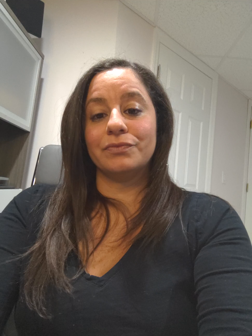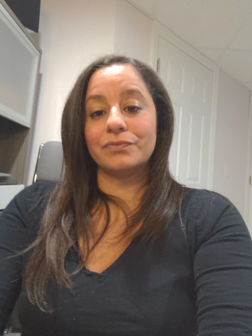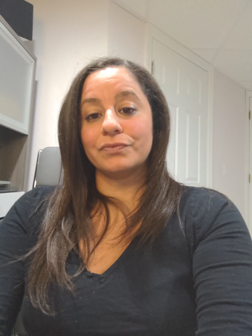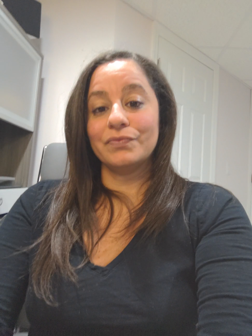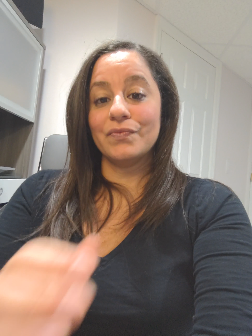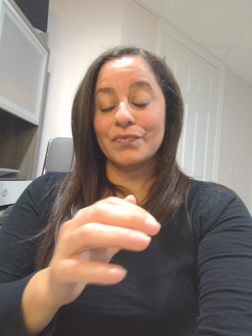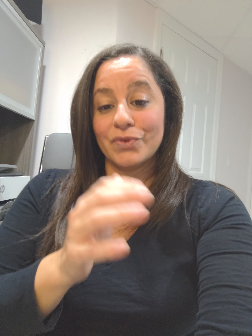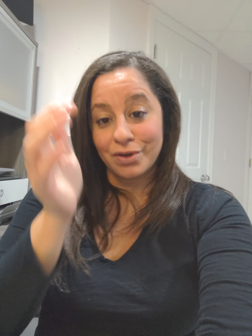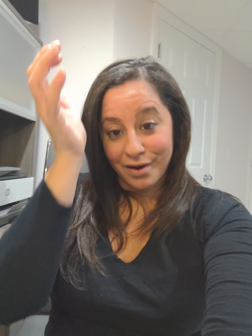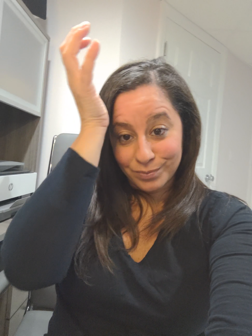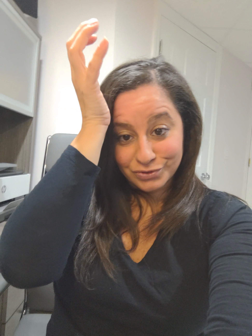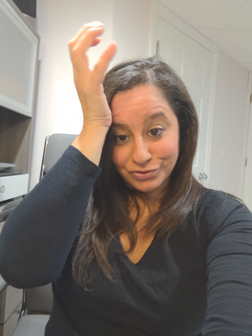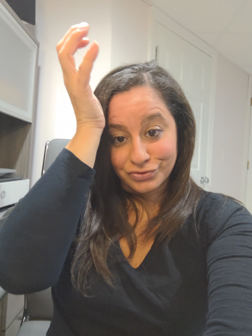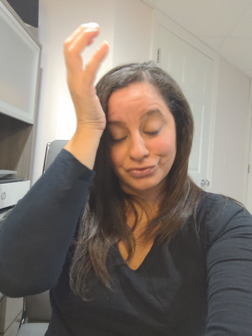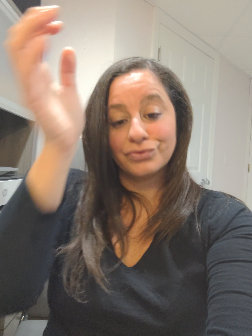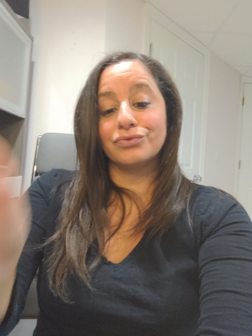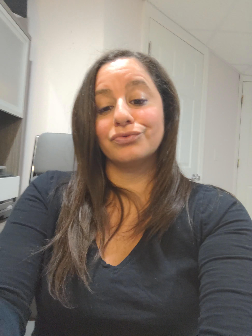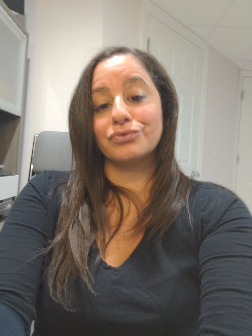garbage